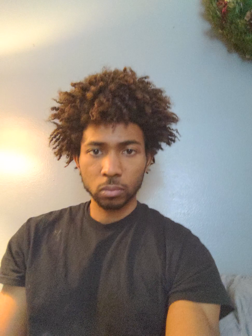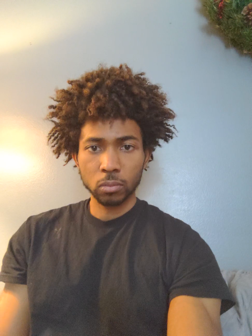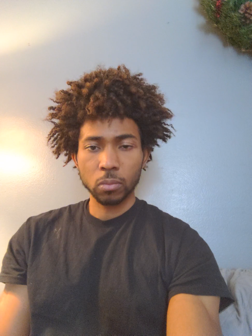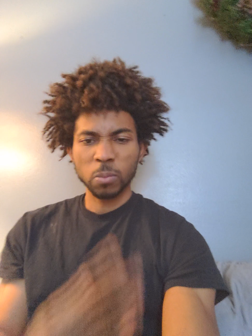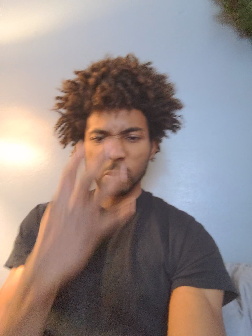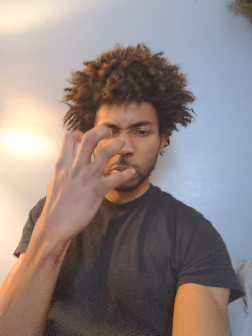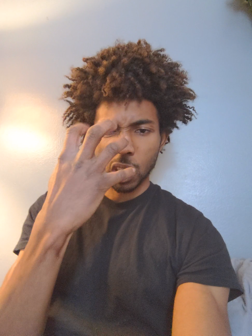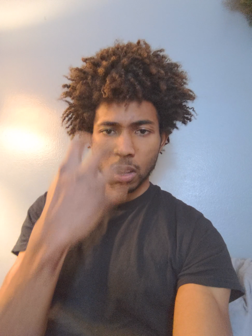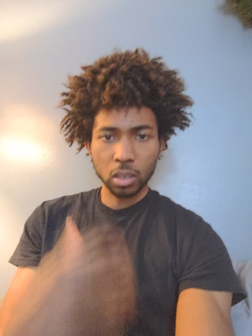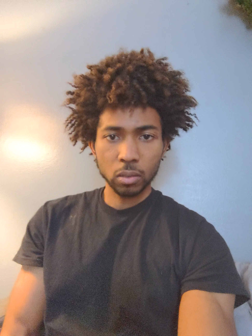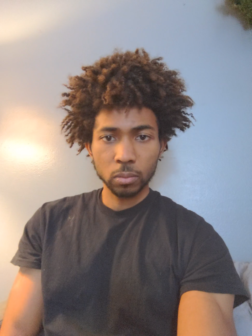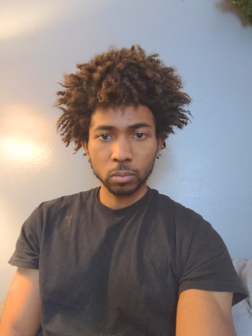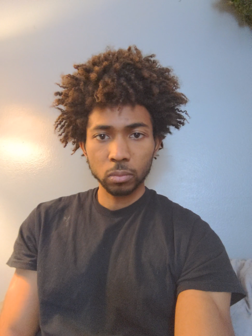mad